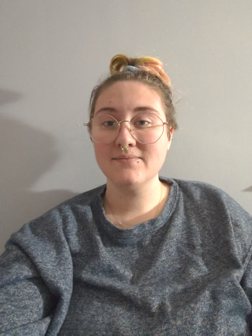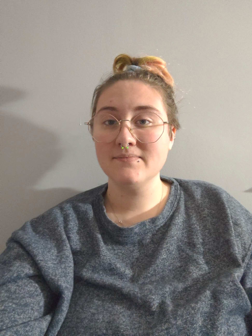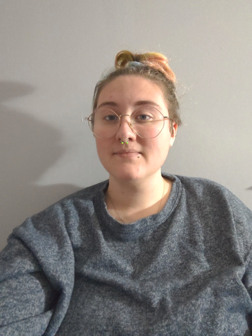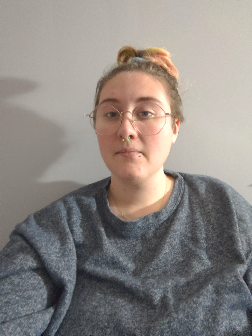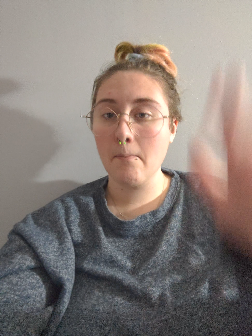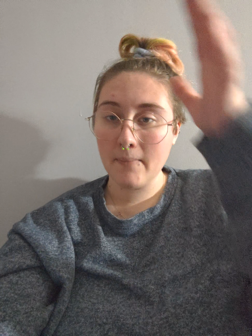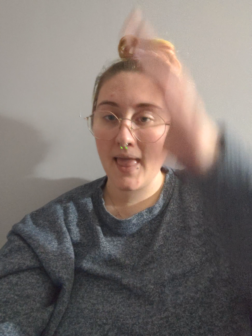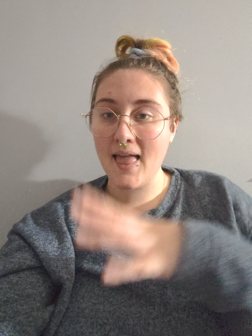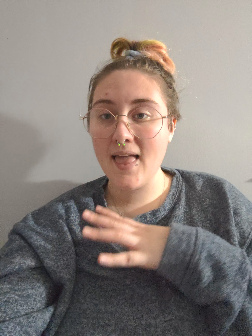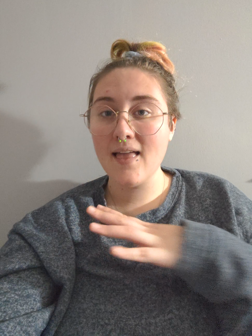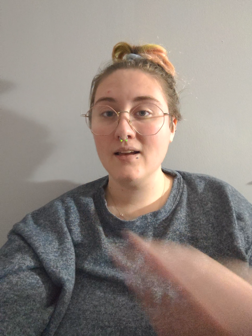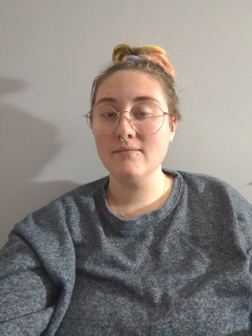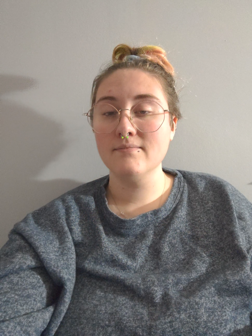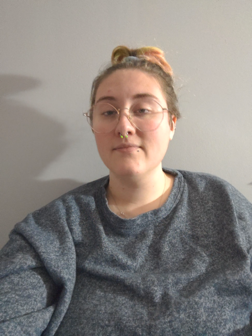man